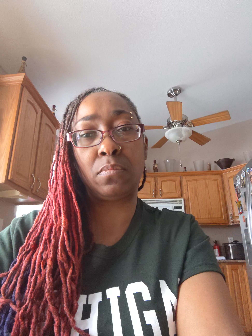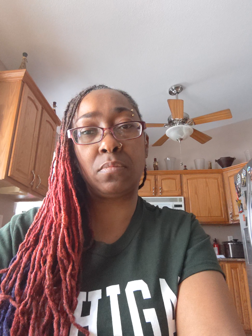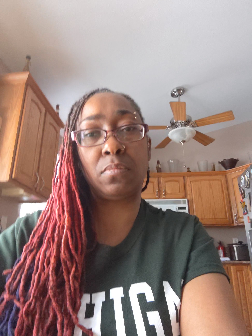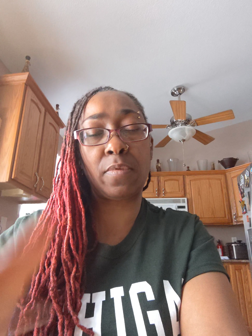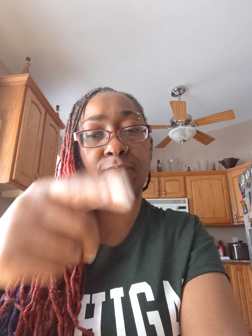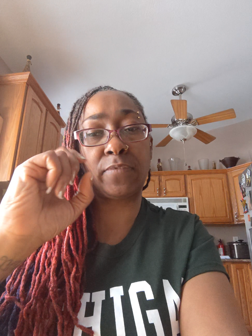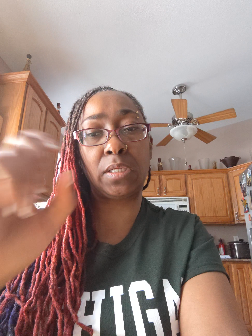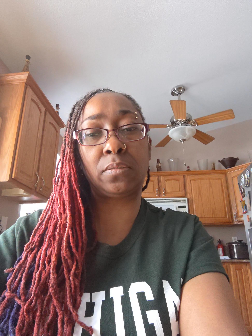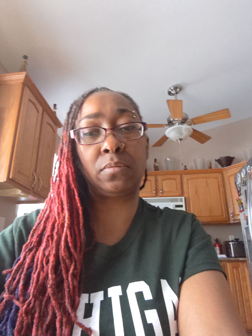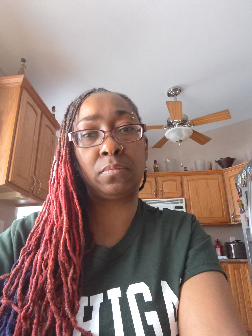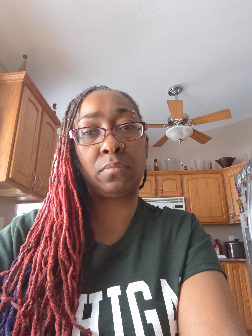fast